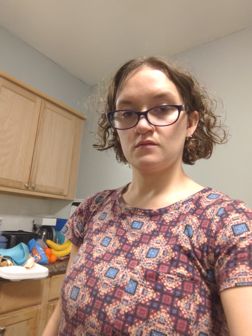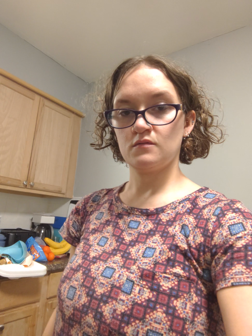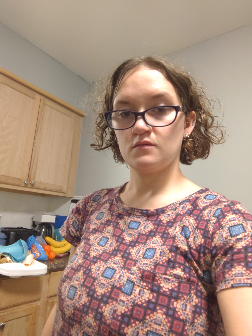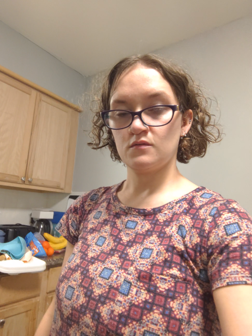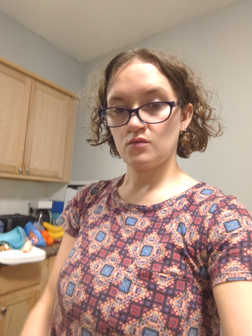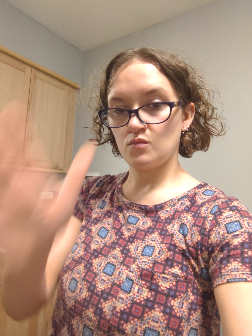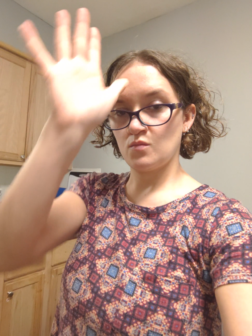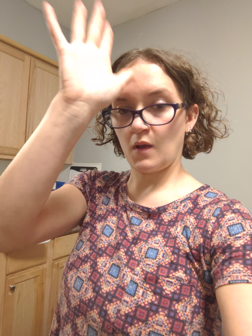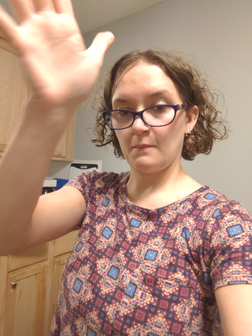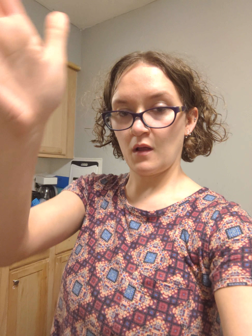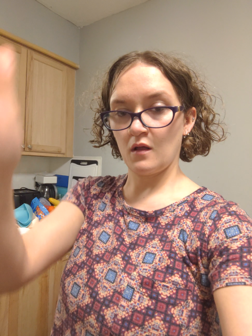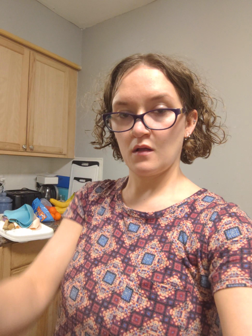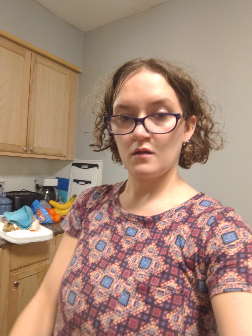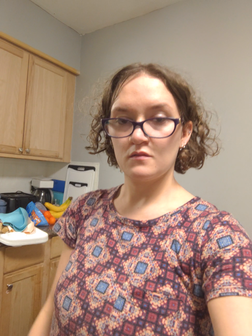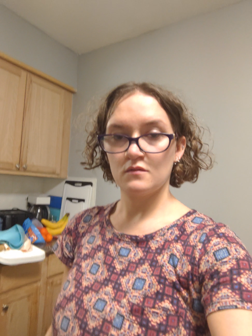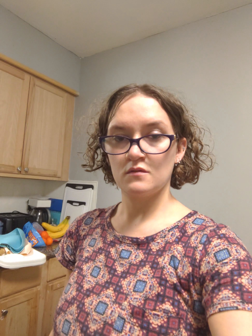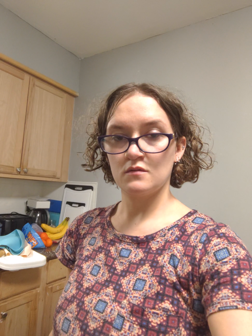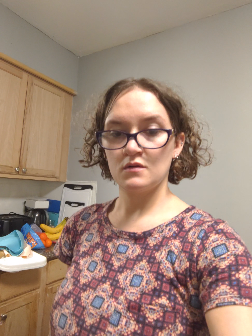grandpa